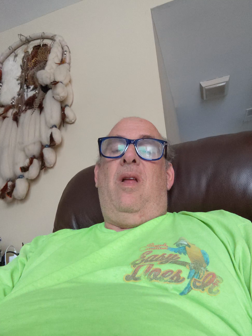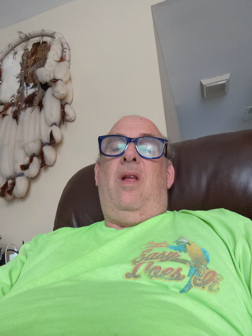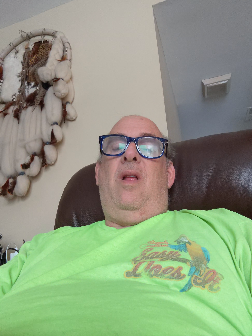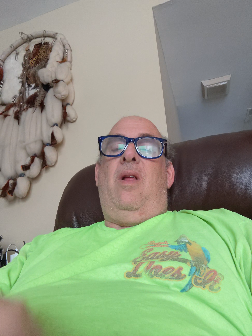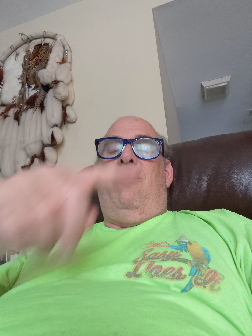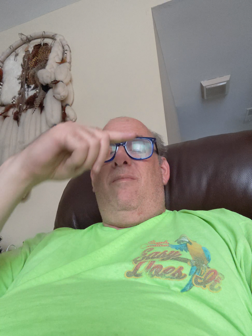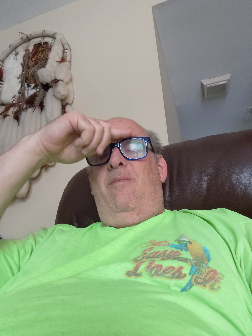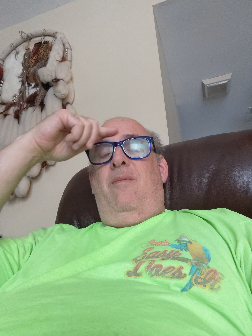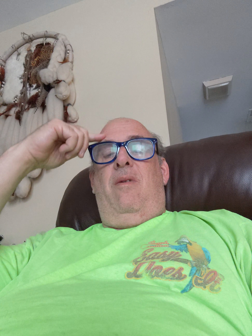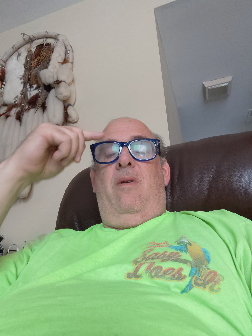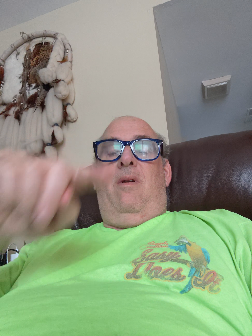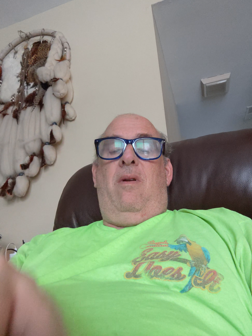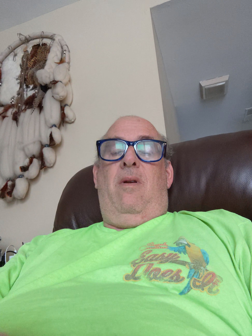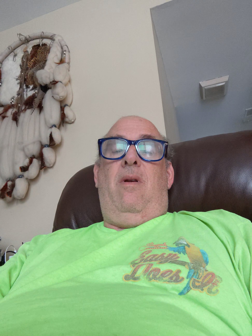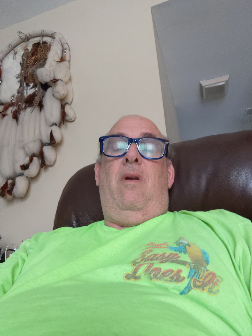black